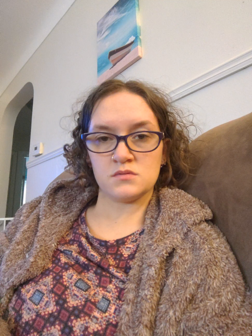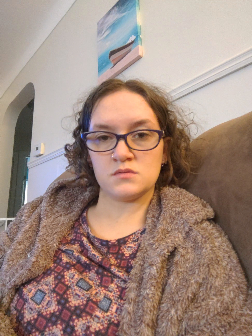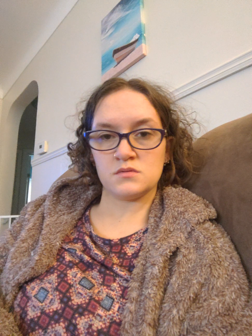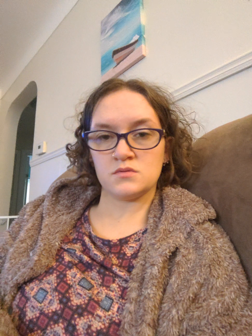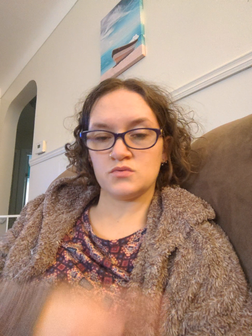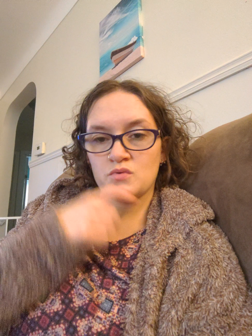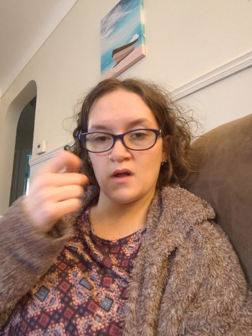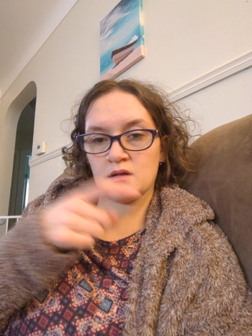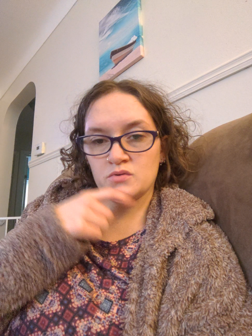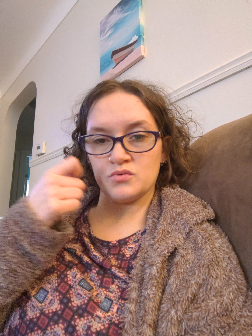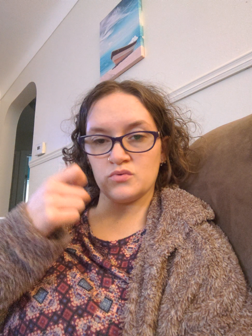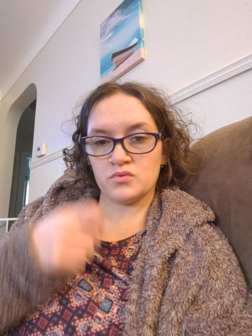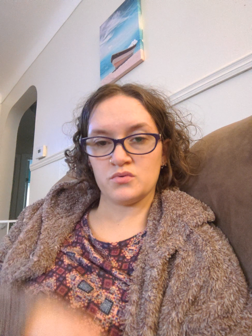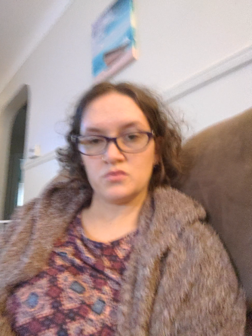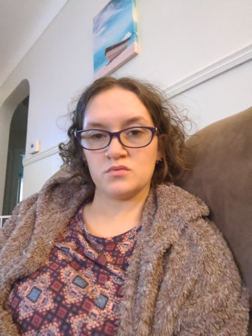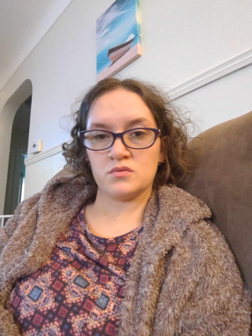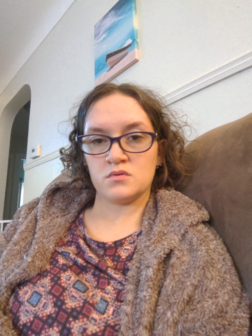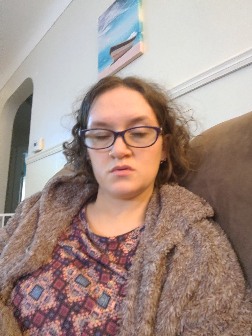dryer